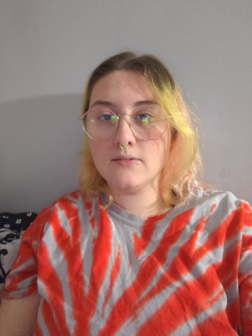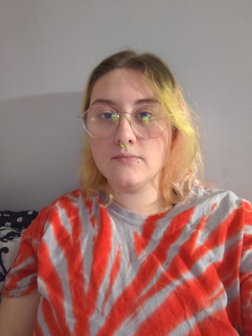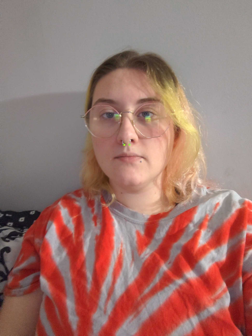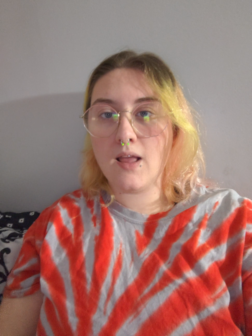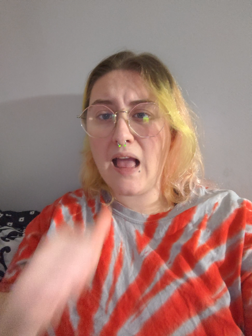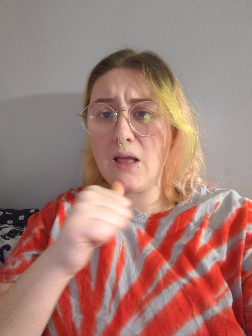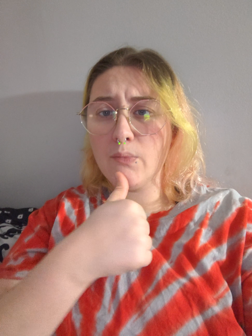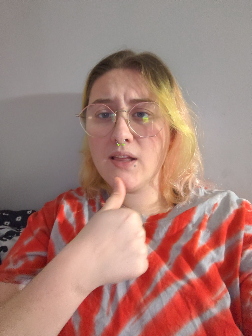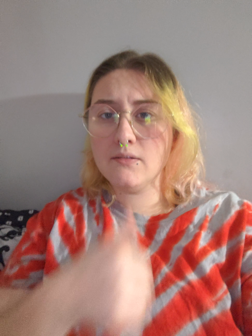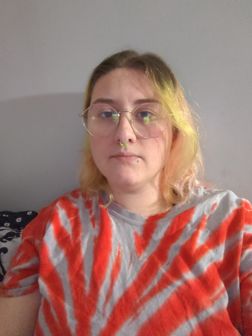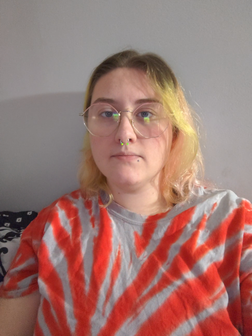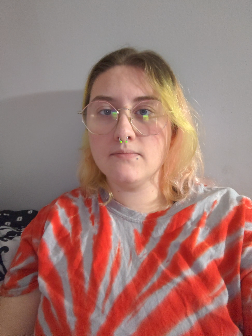owie